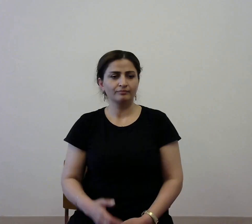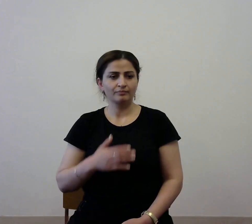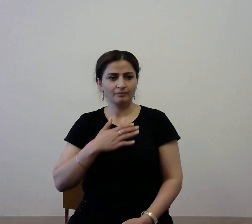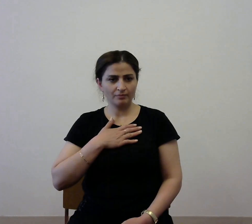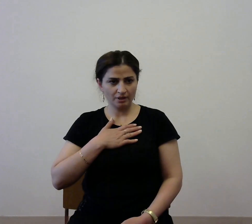mən